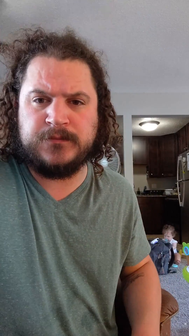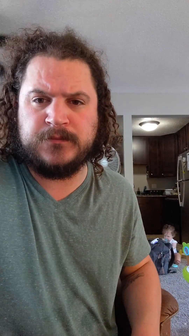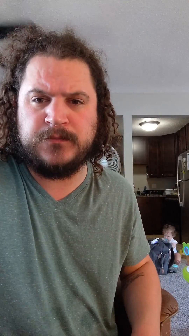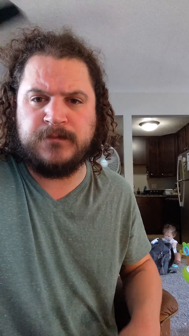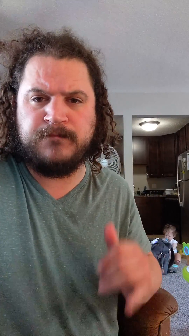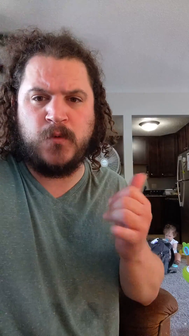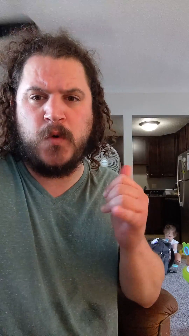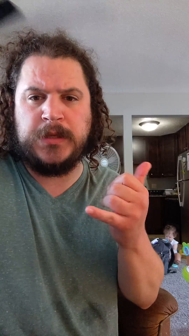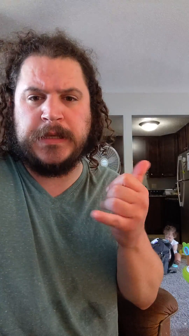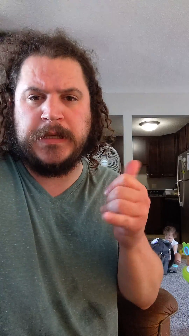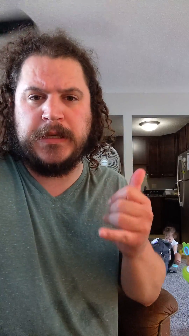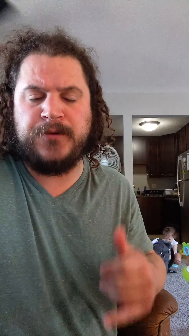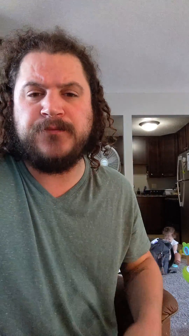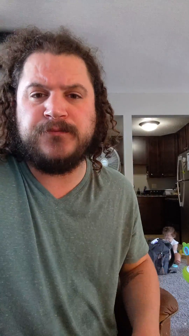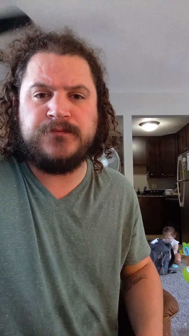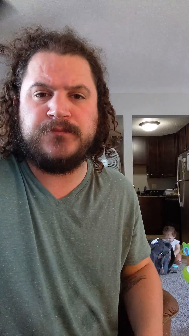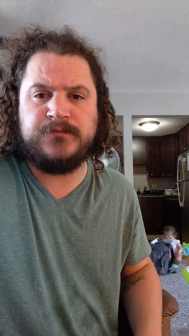party